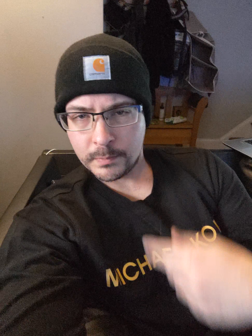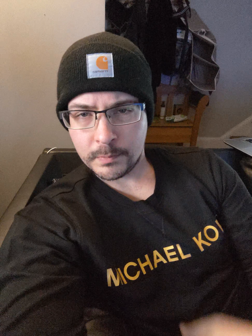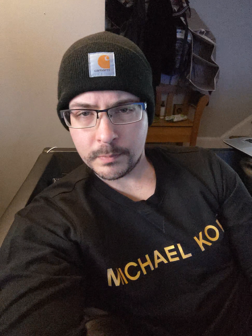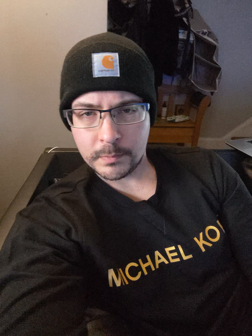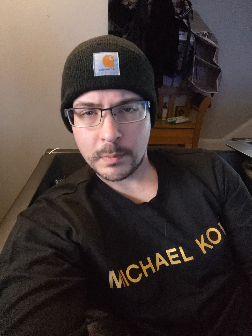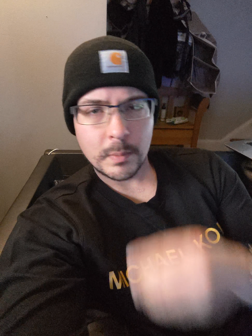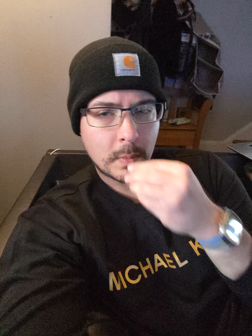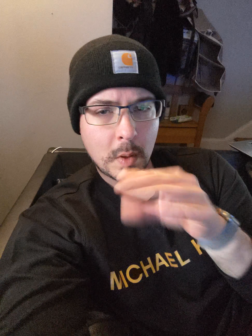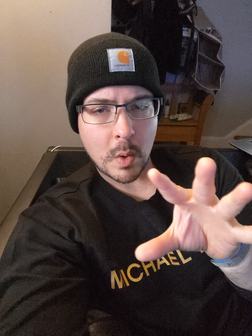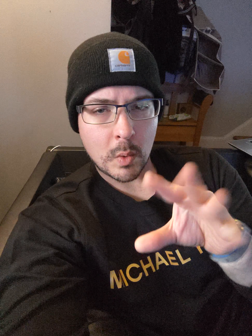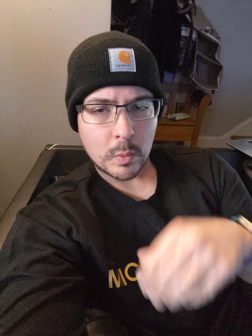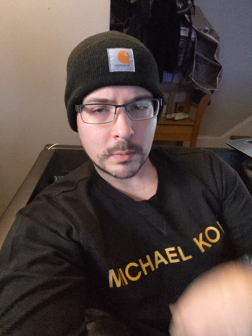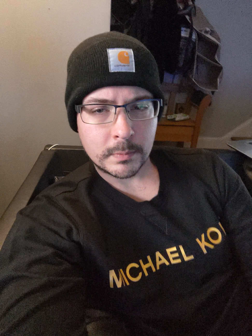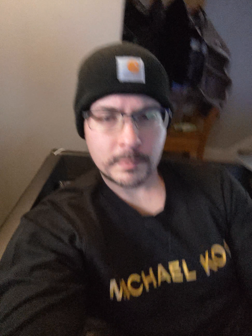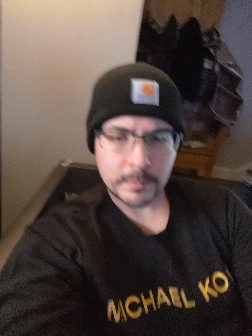blow